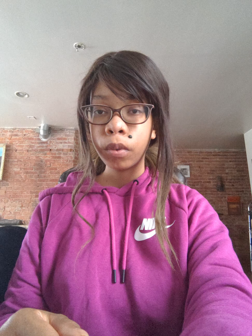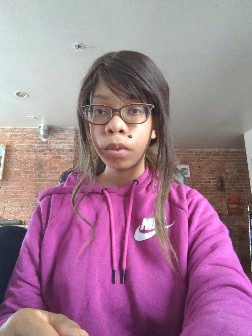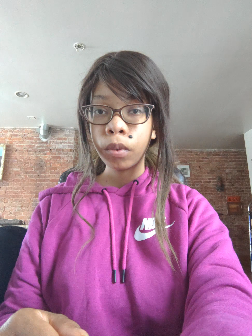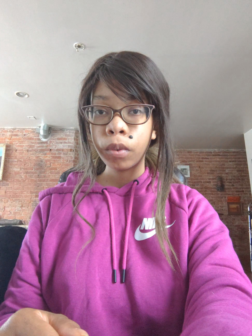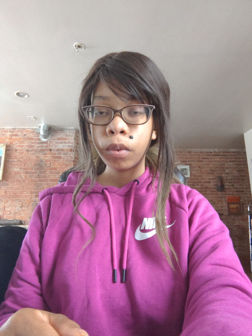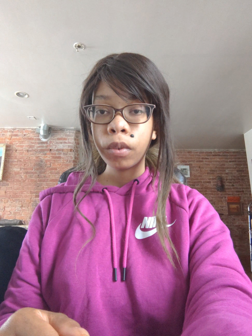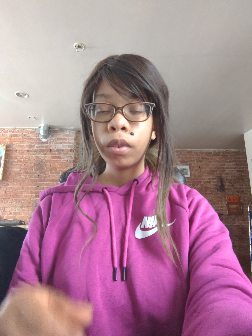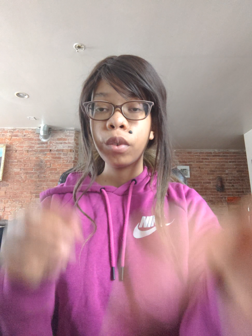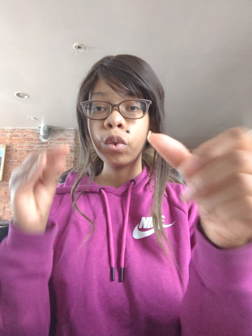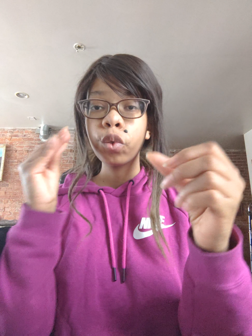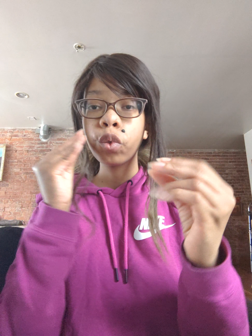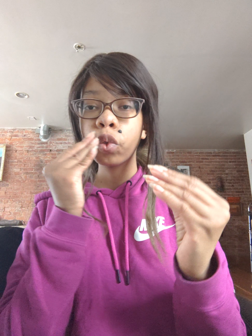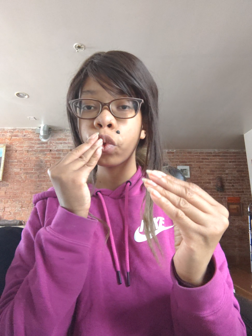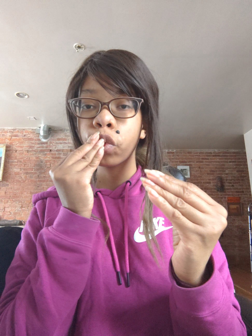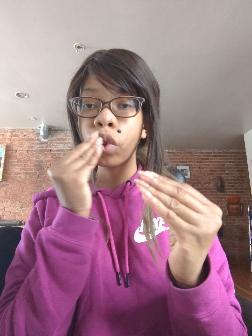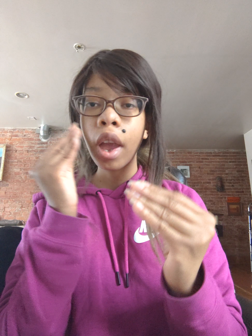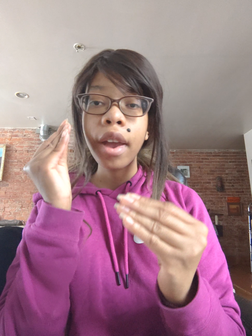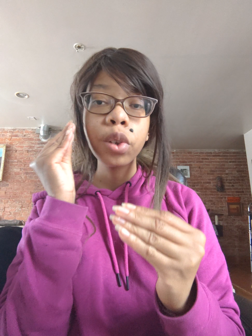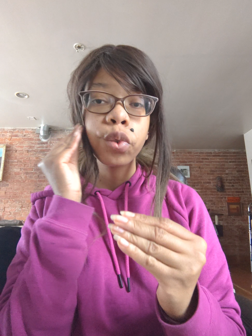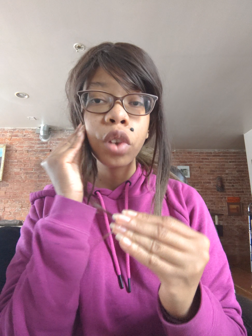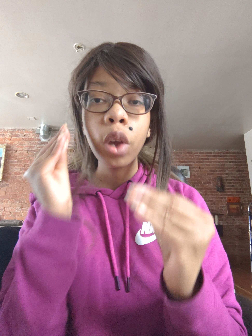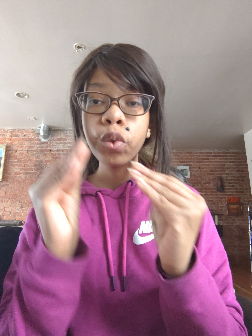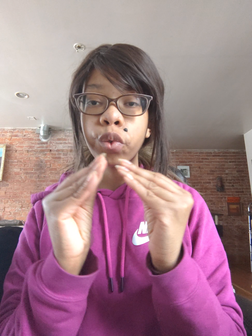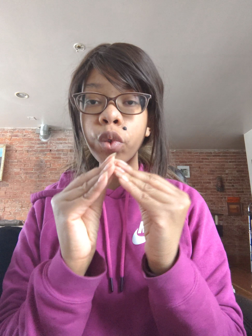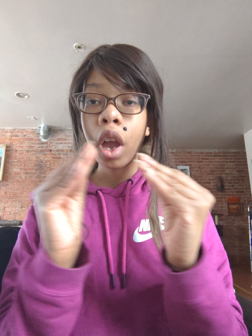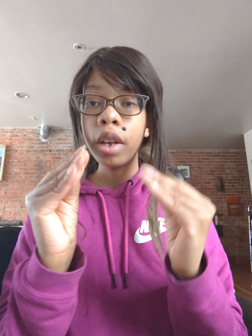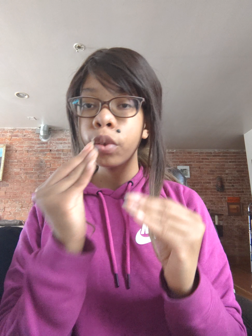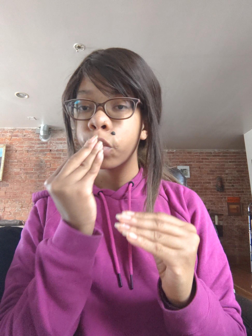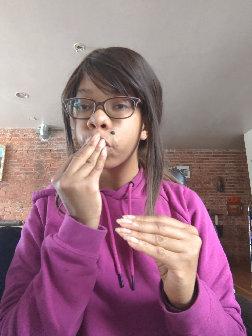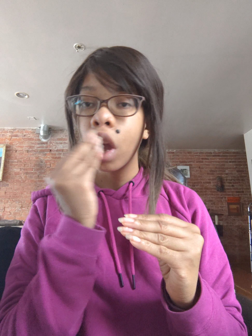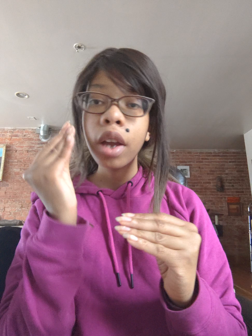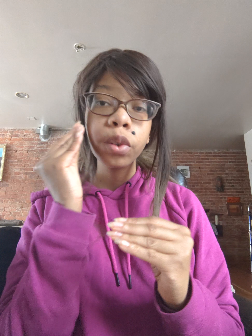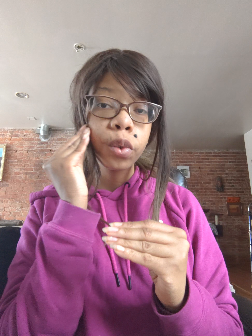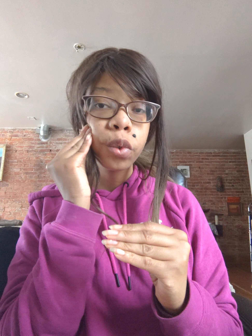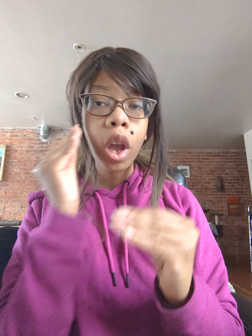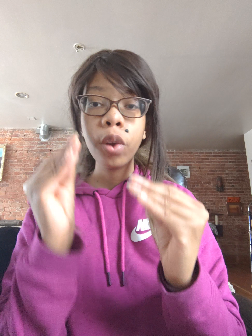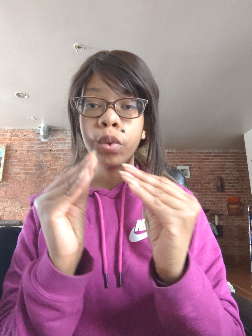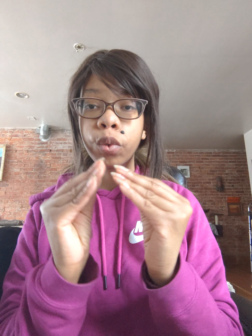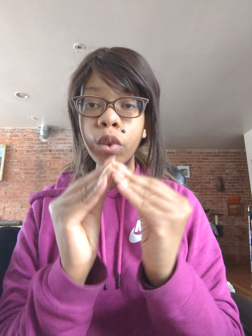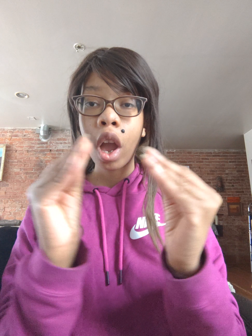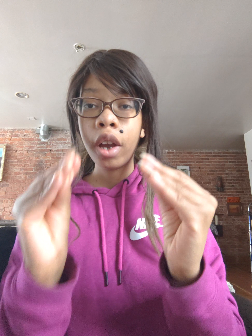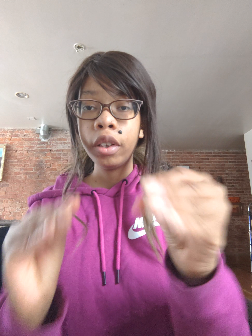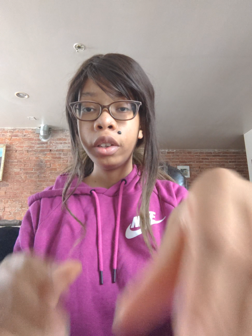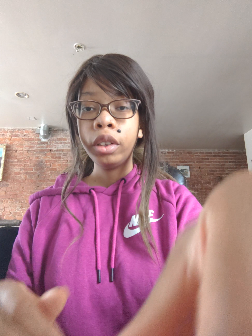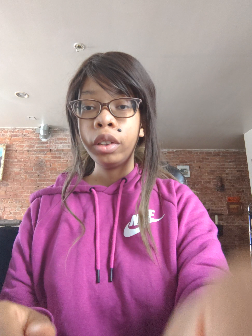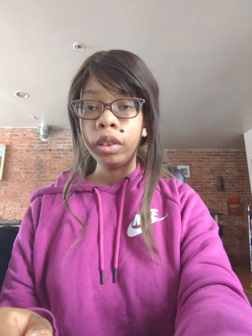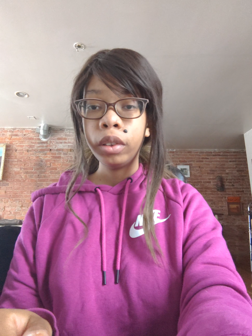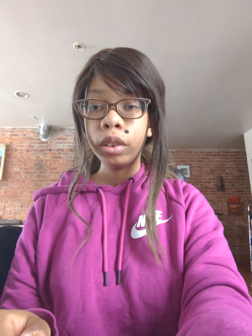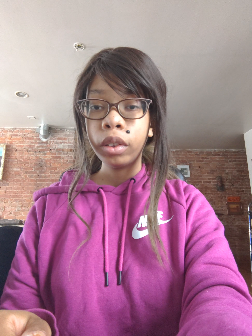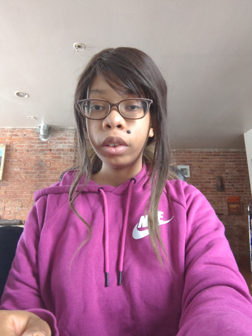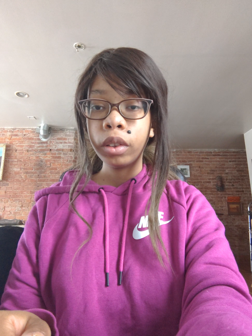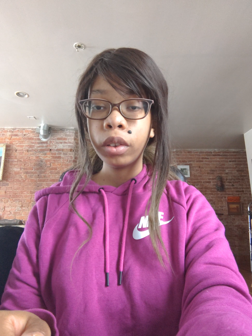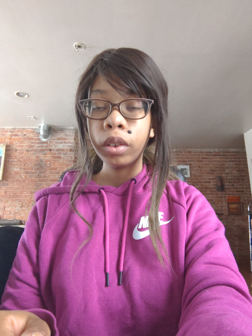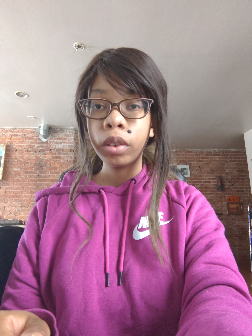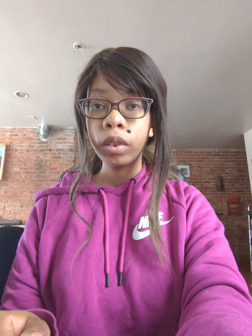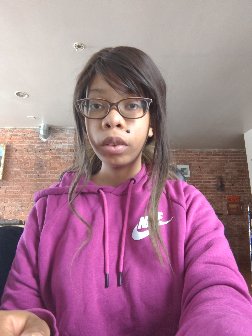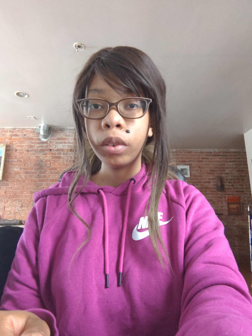kiss